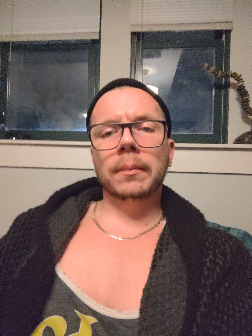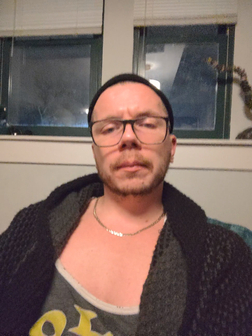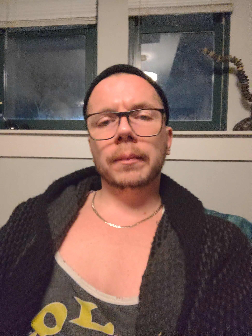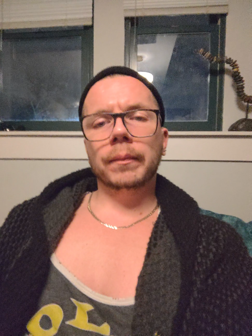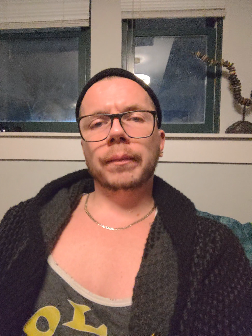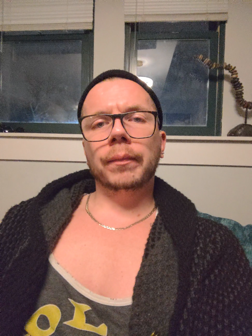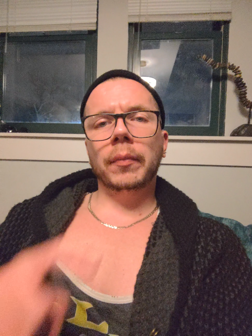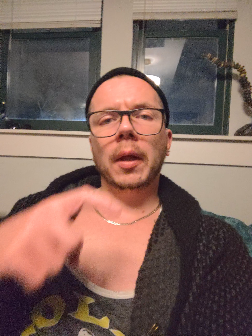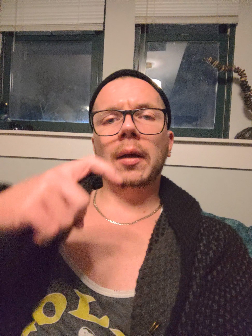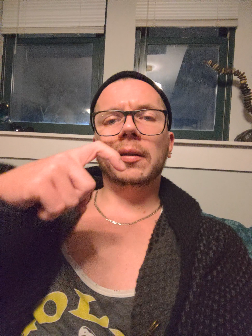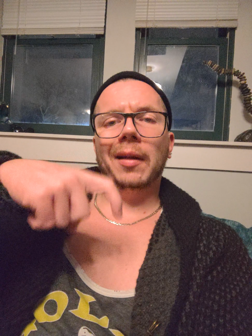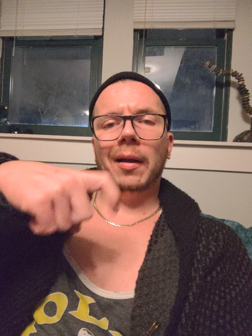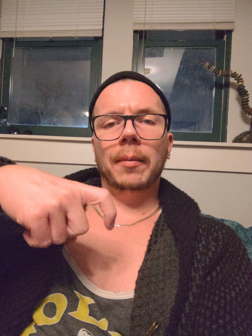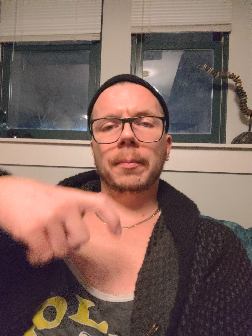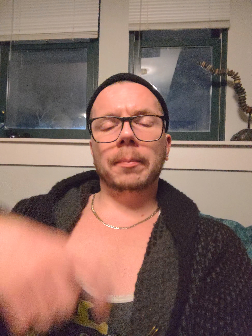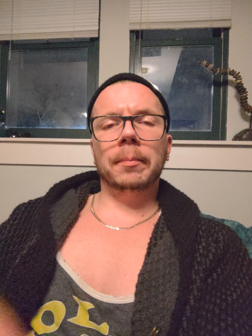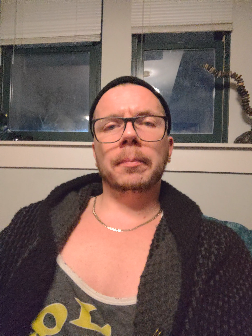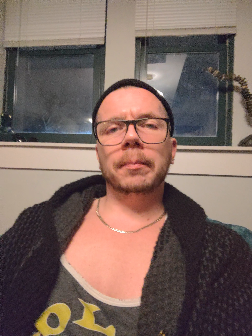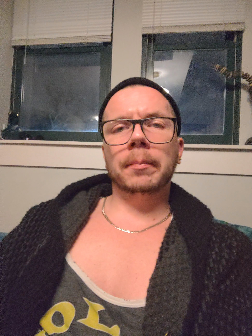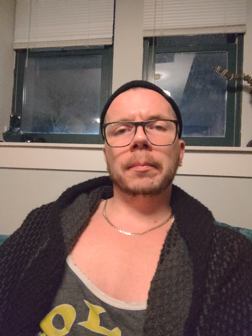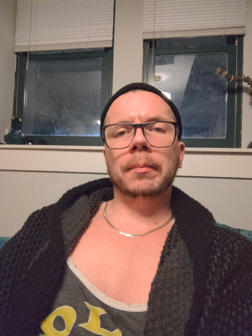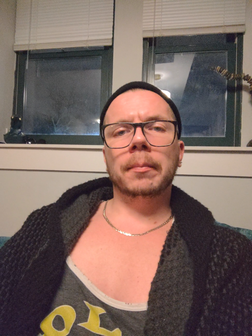time